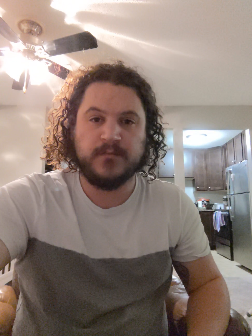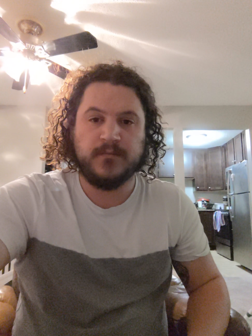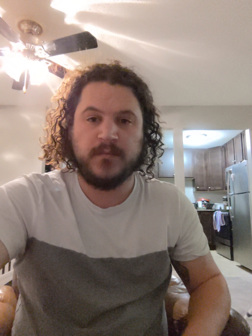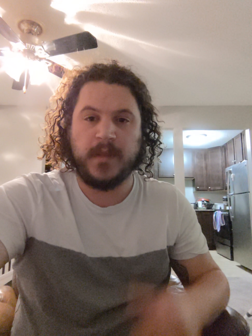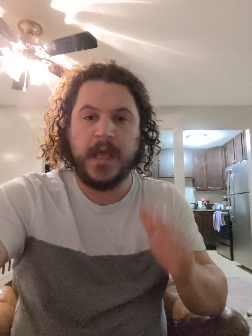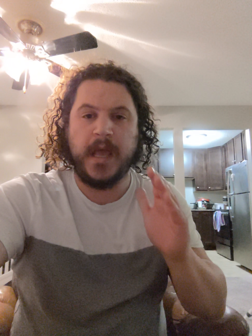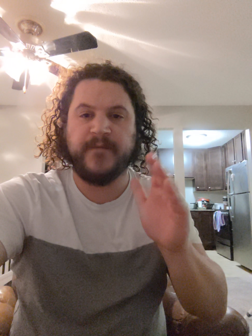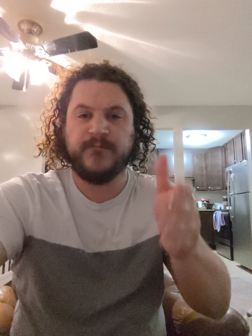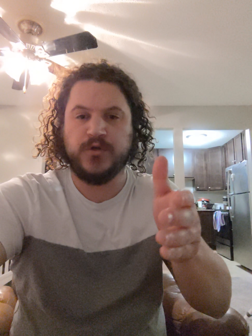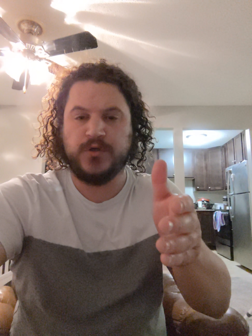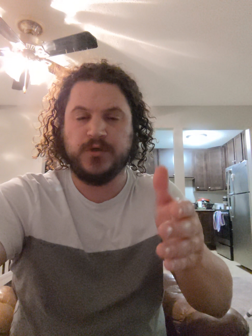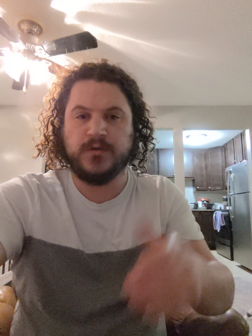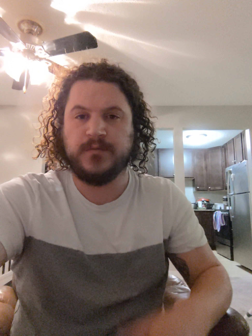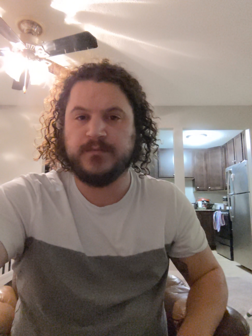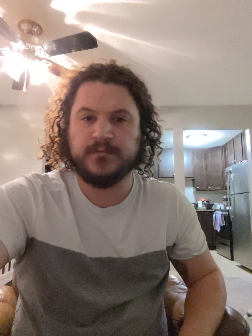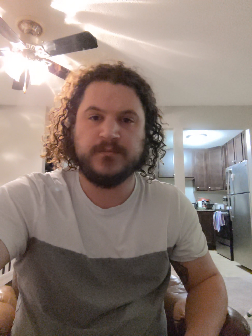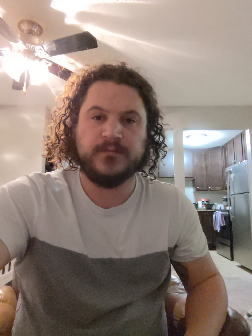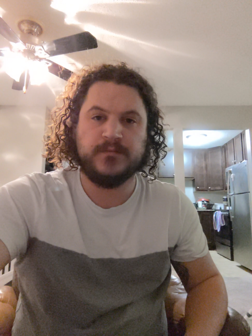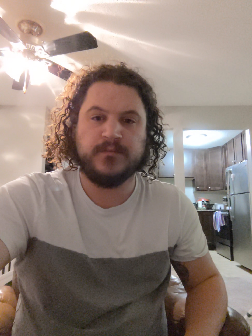after